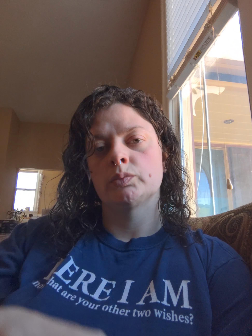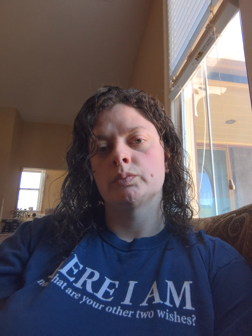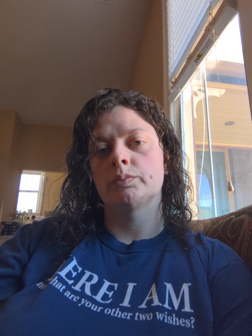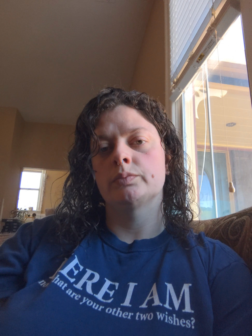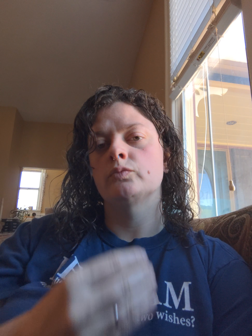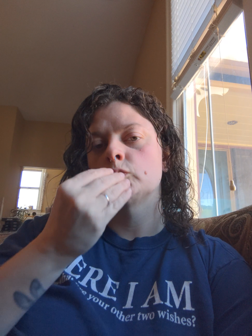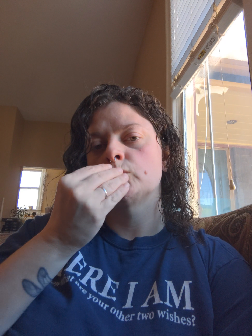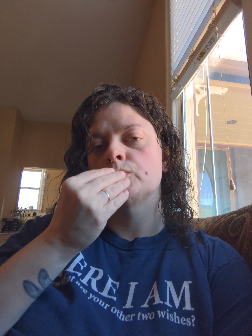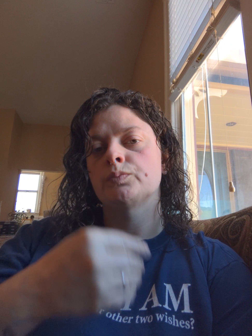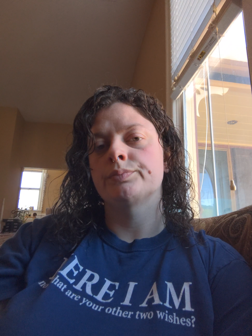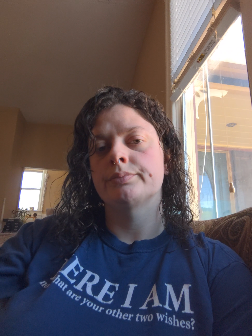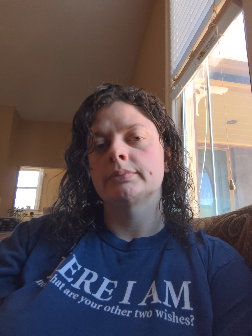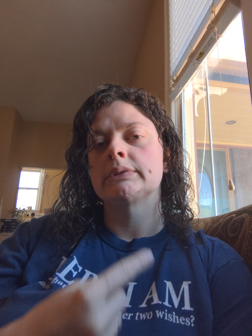food